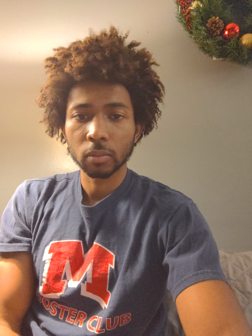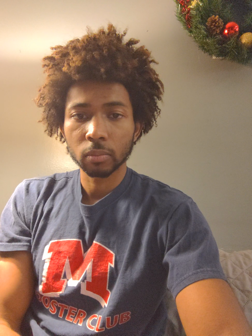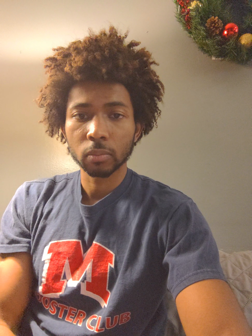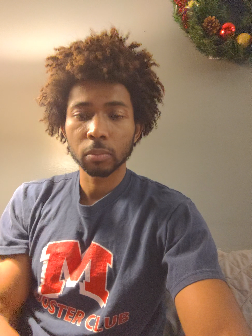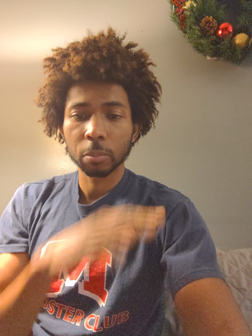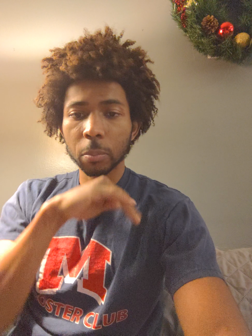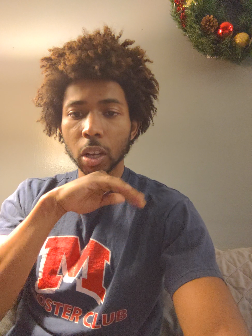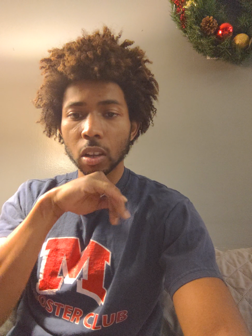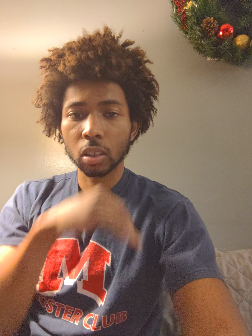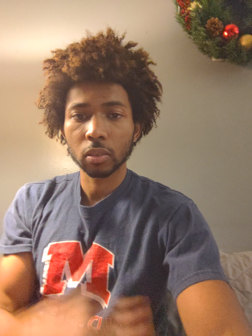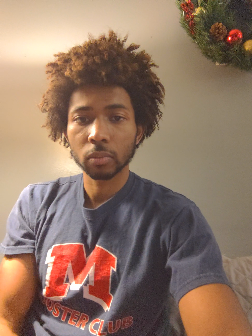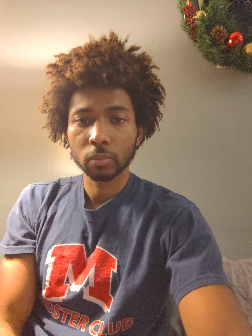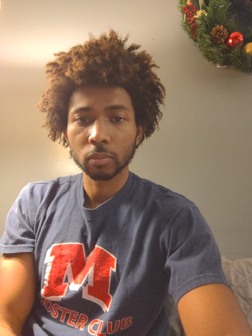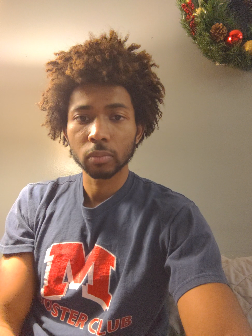pig